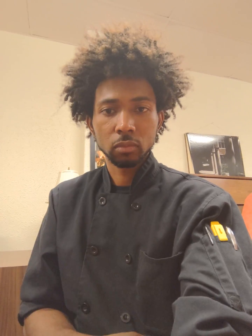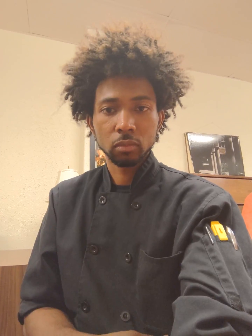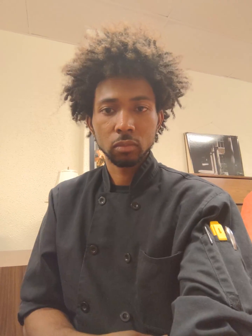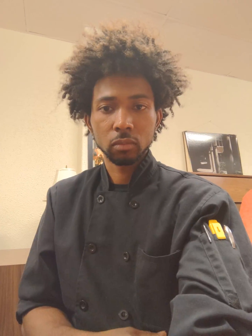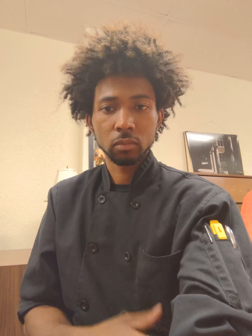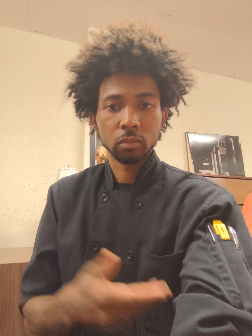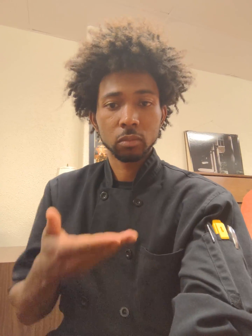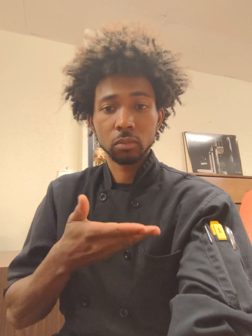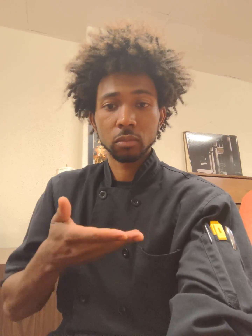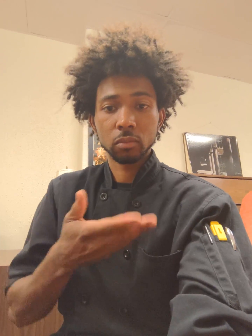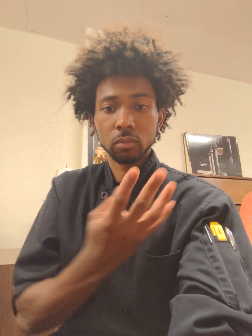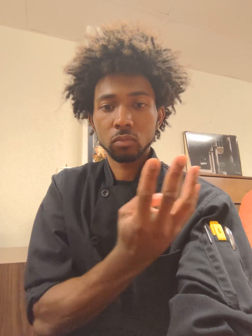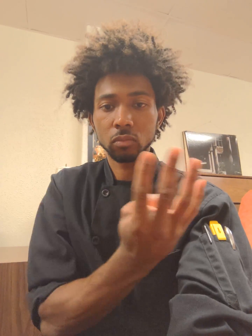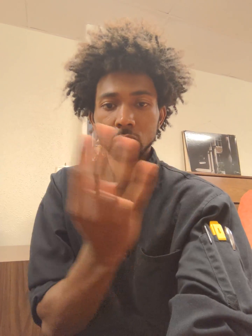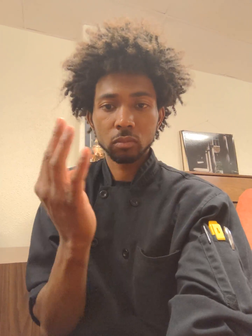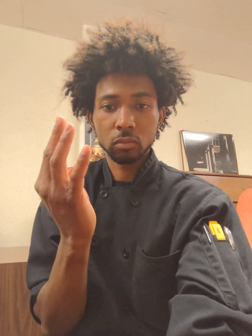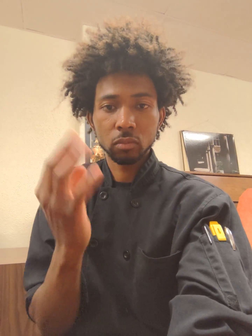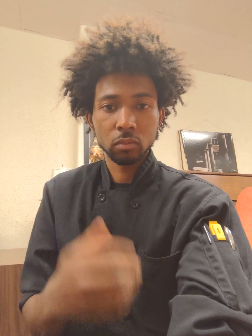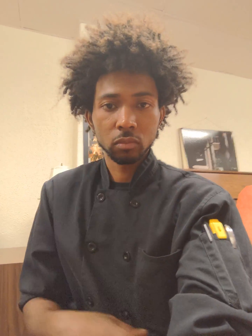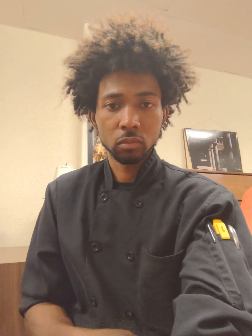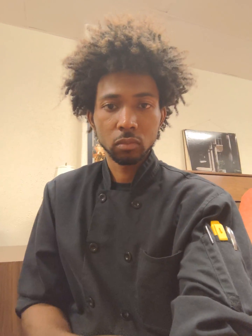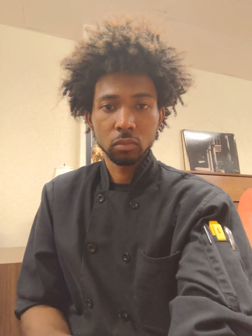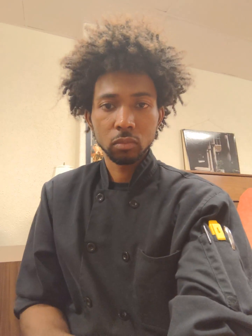crib